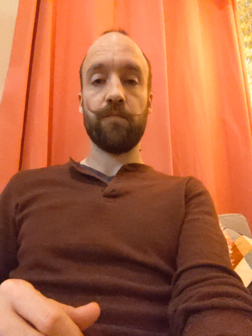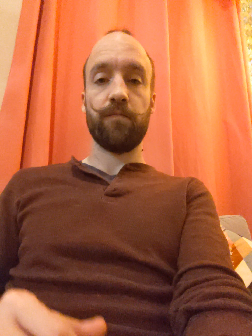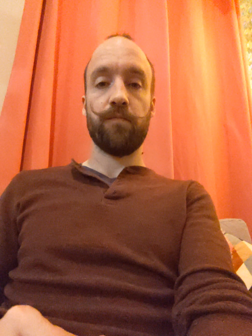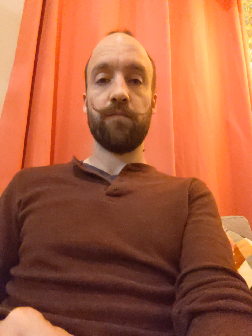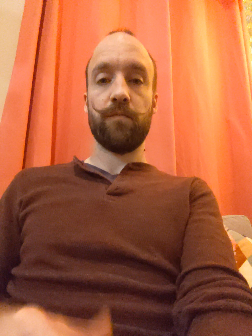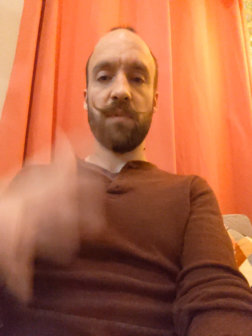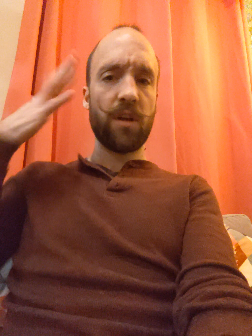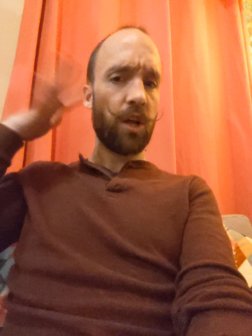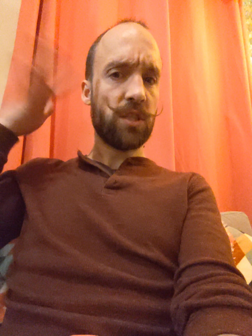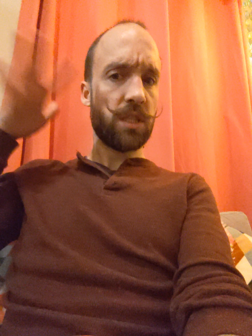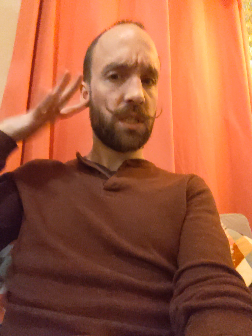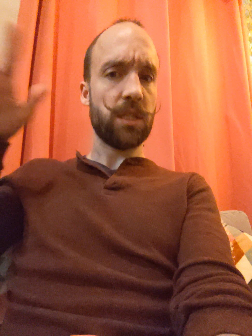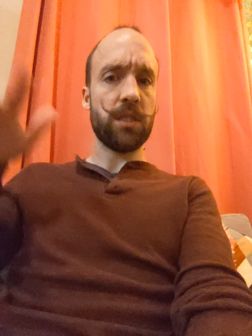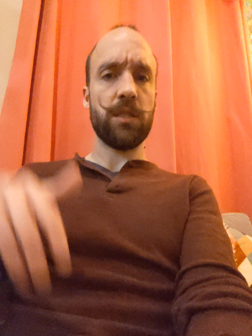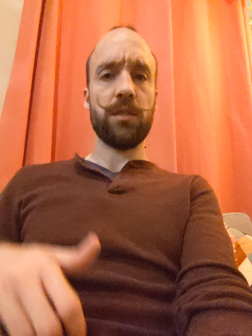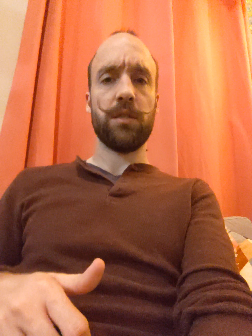noisy